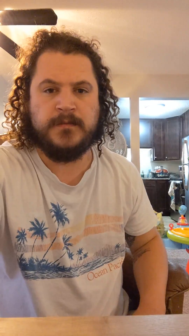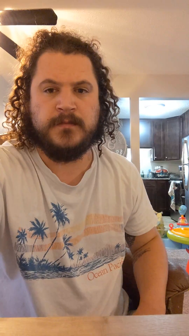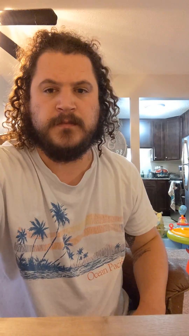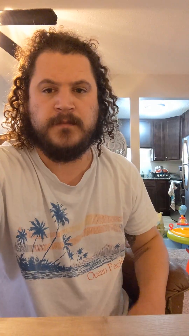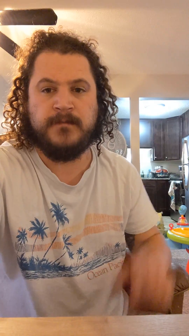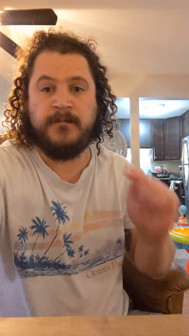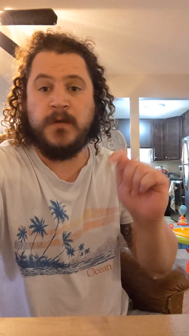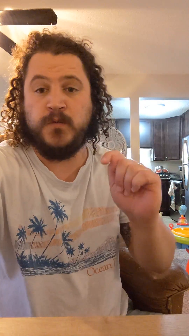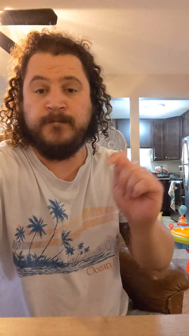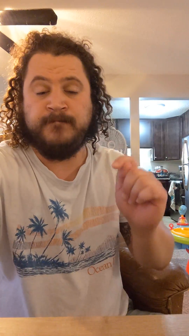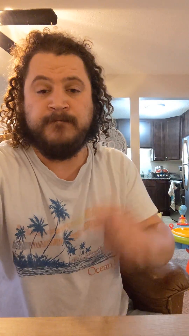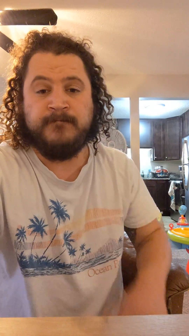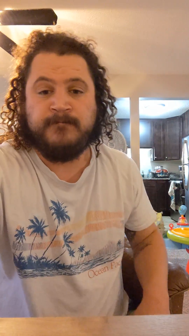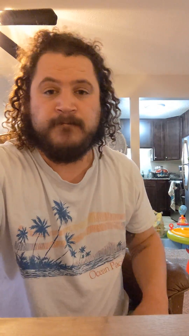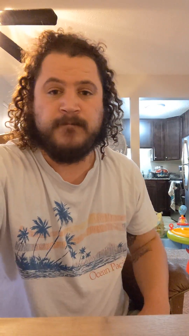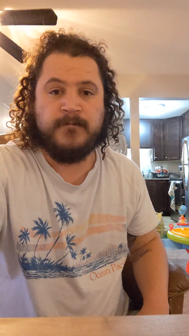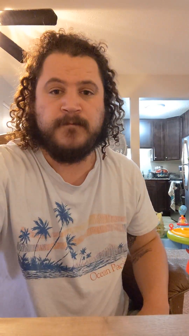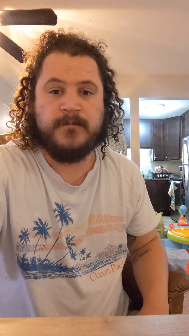bathroom